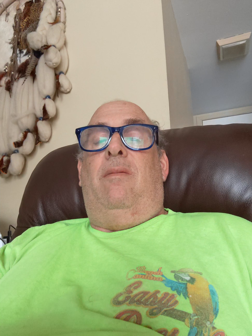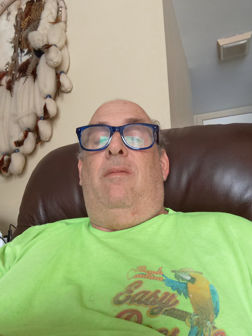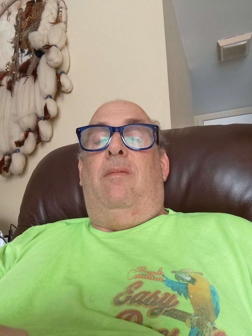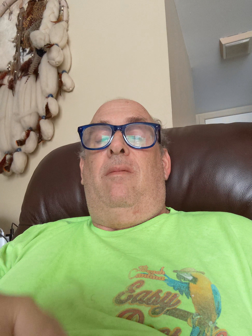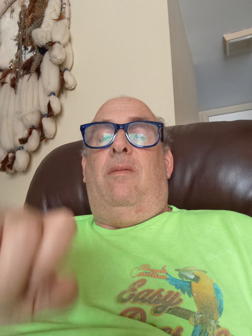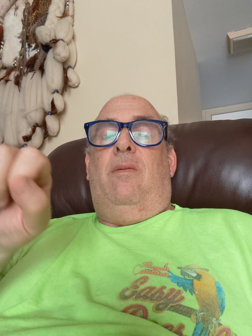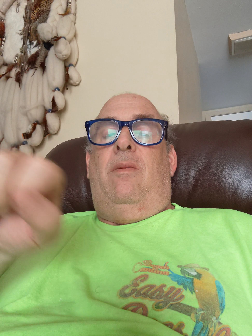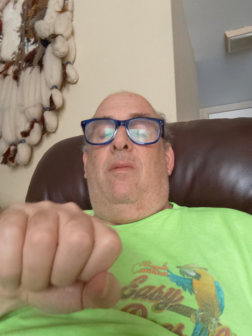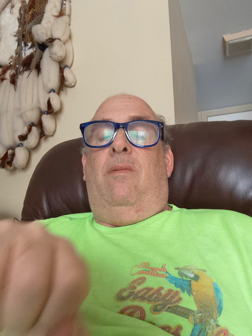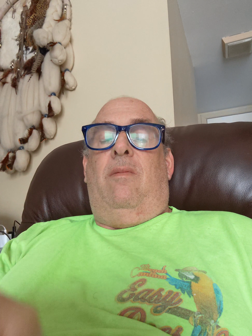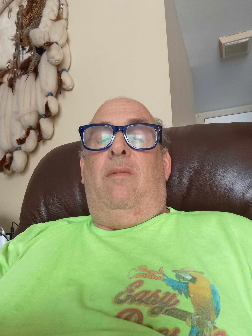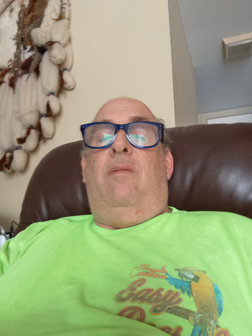shoe